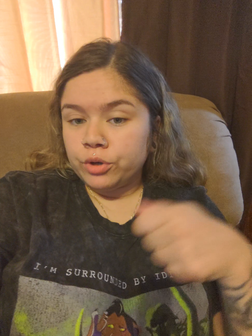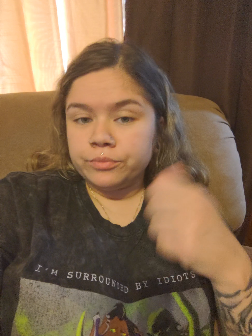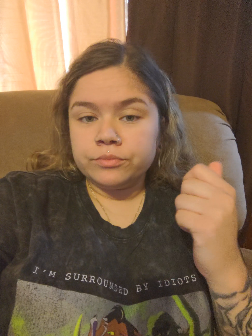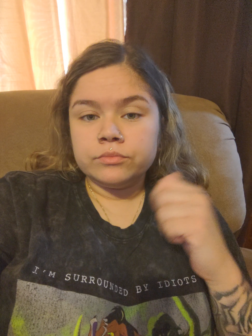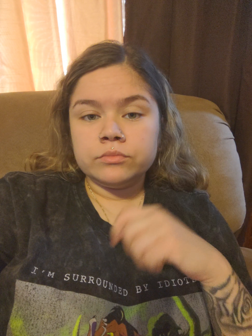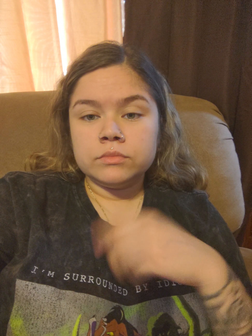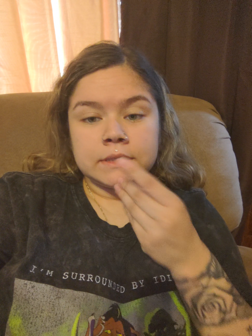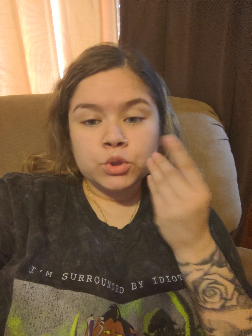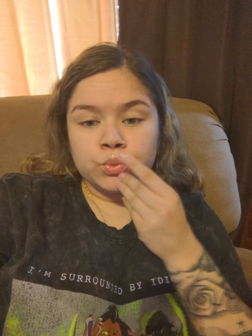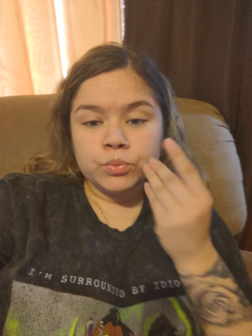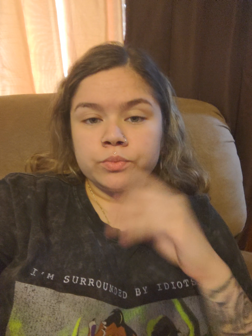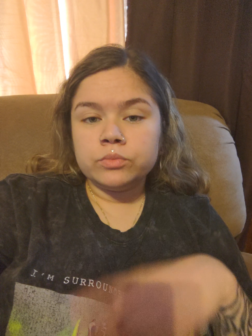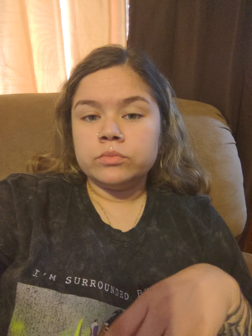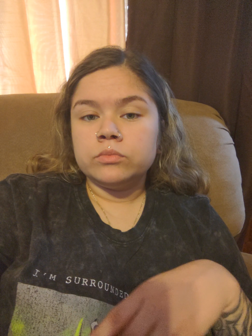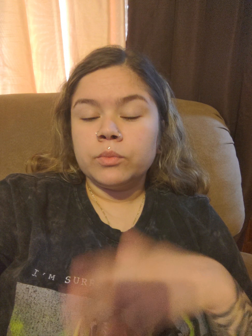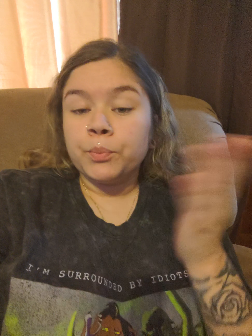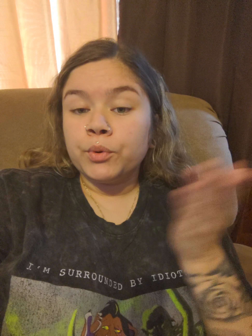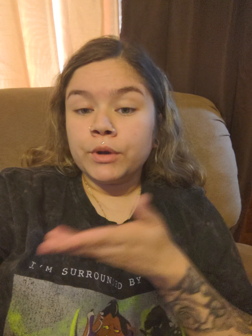dinner